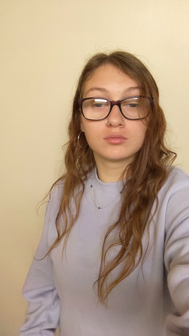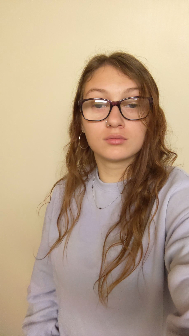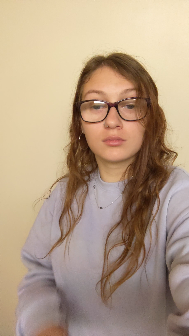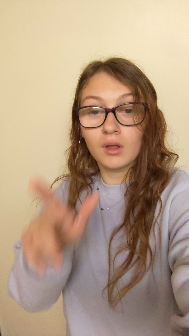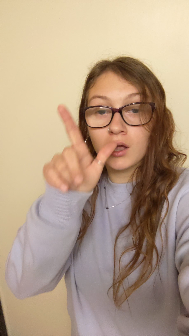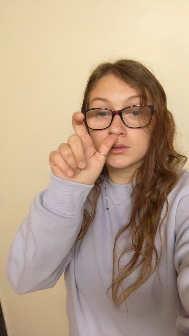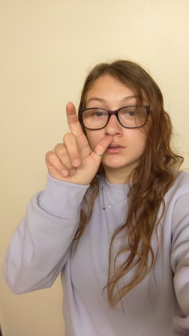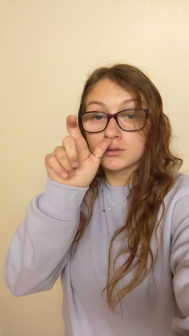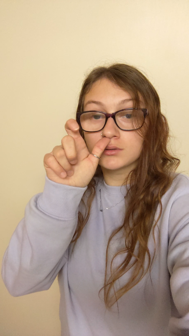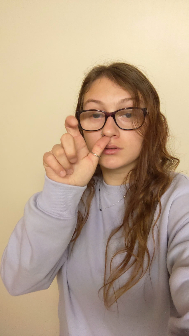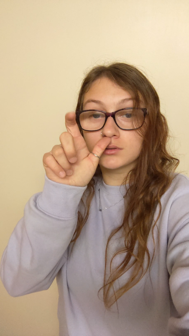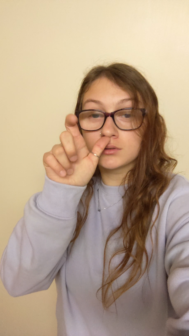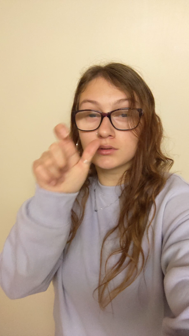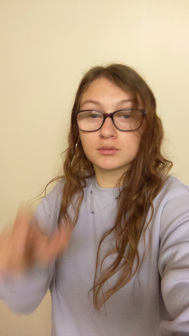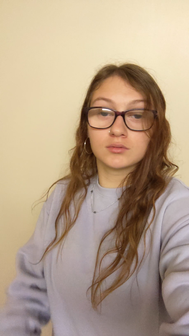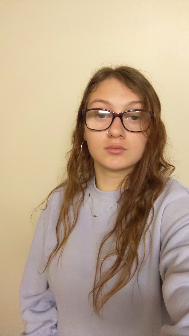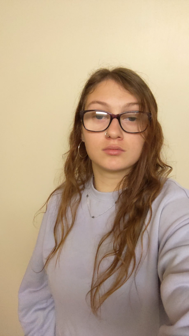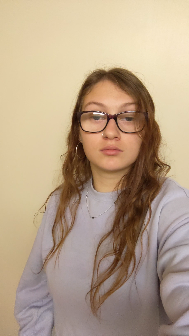ant